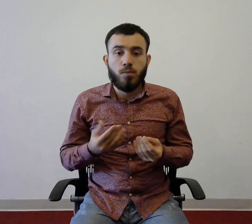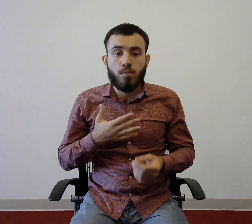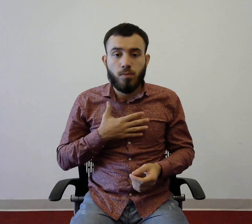mənim